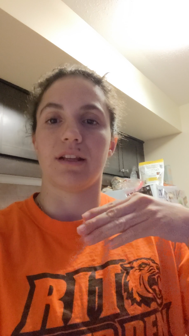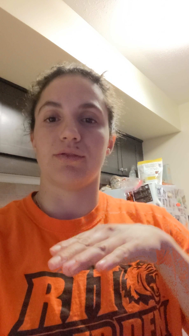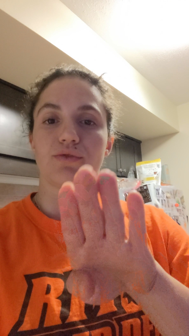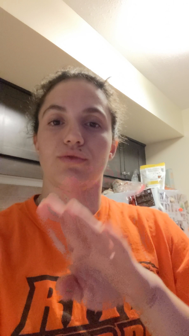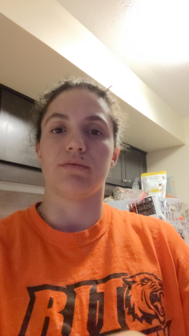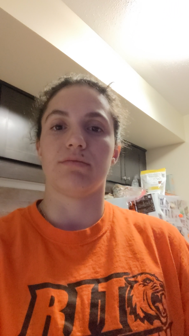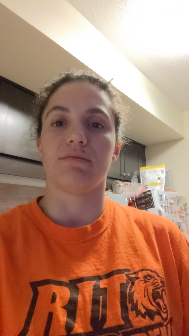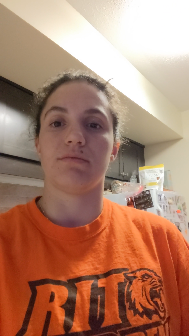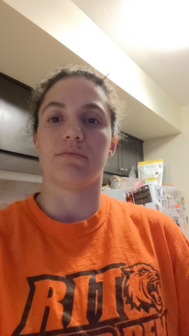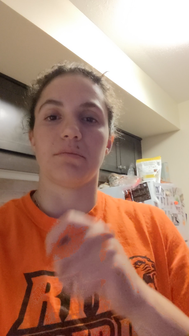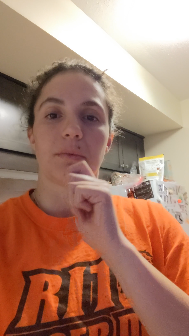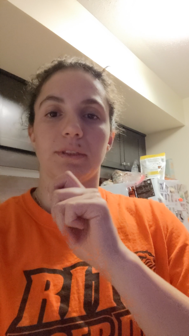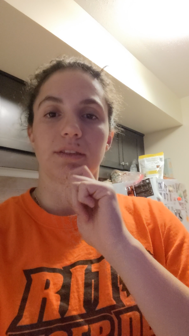popsicle